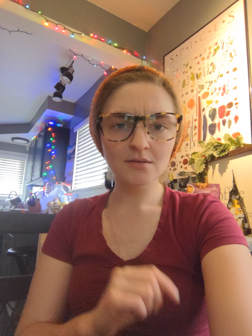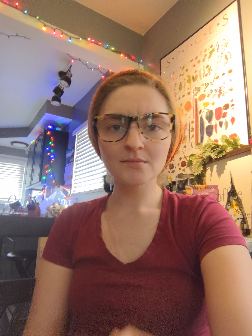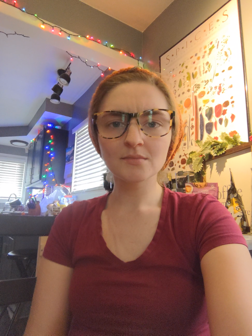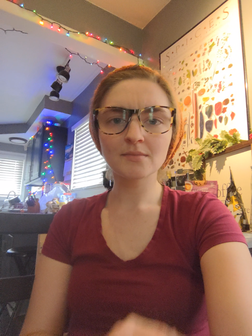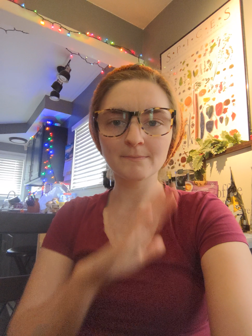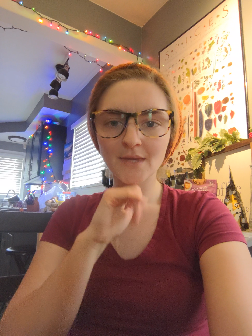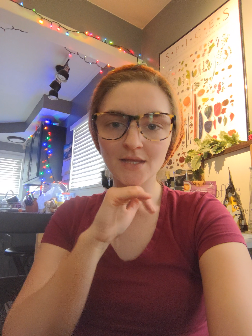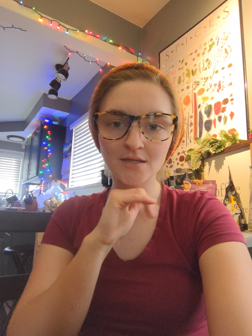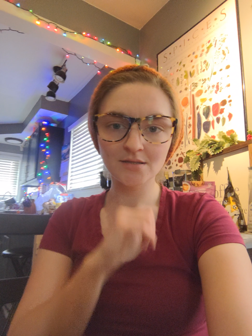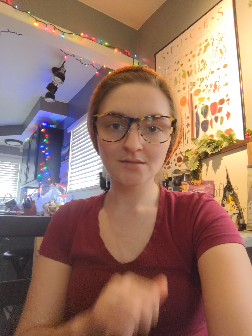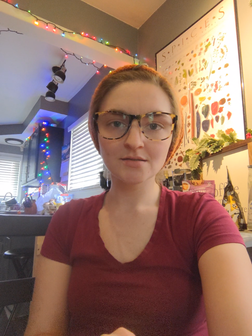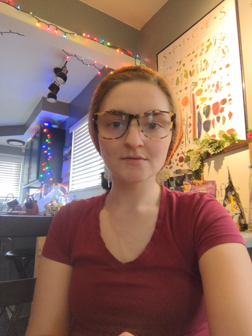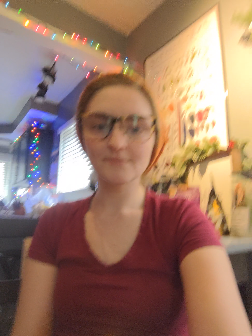pig